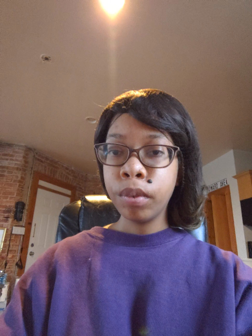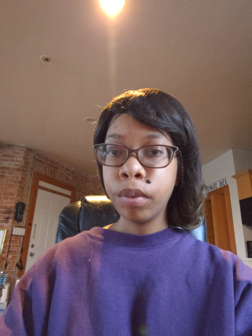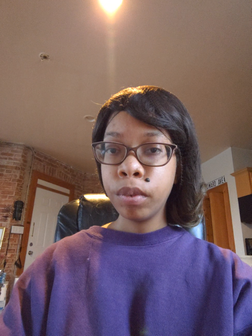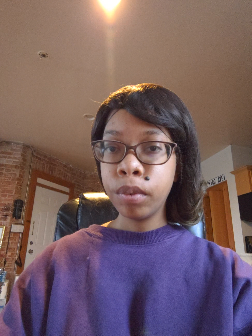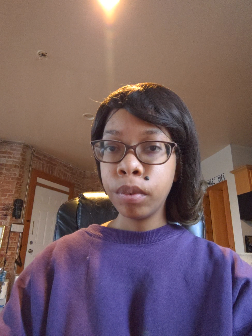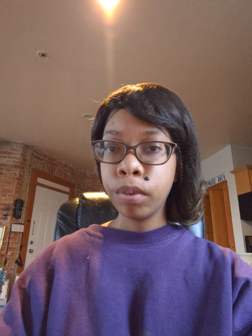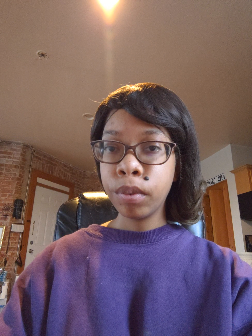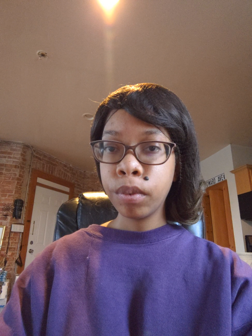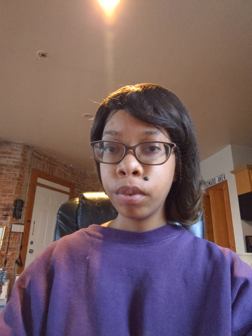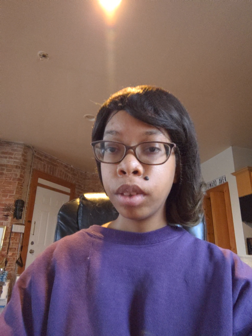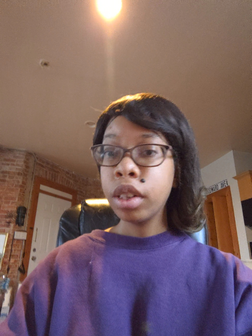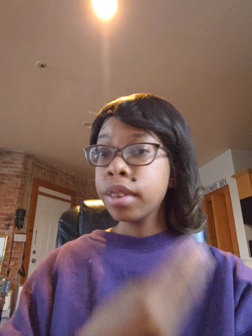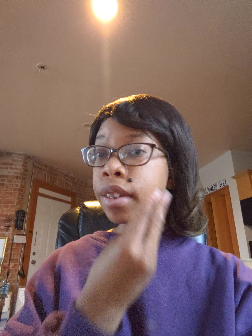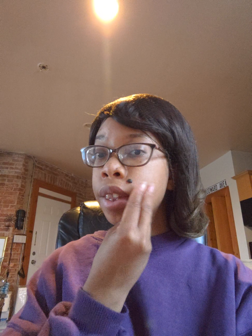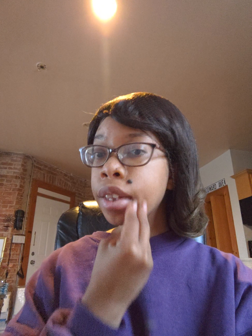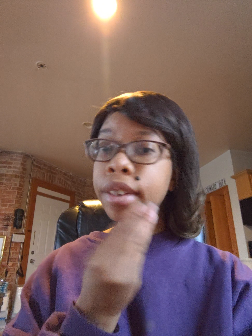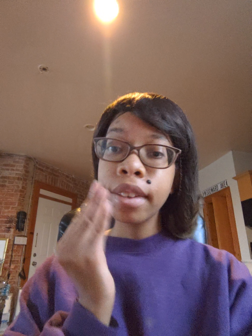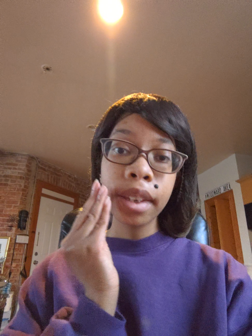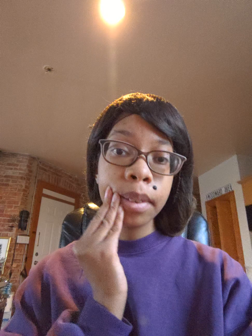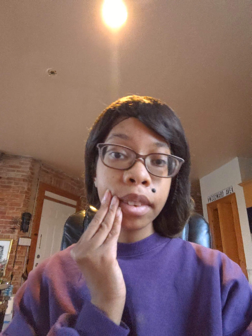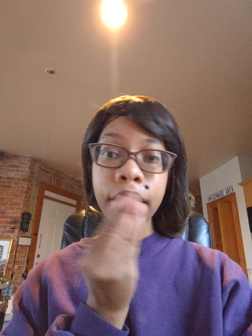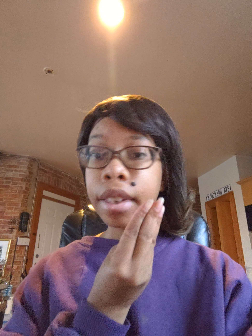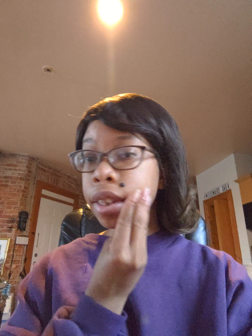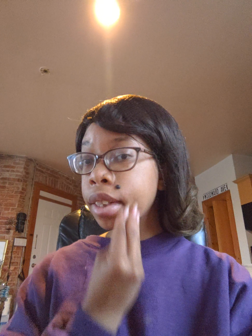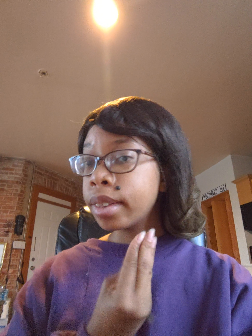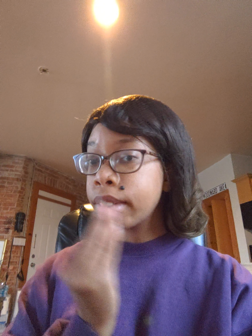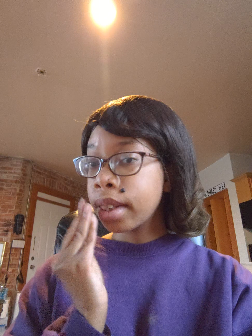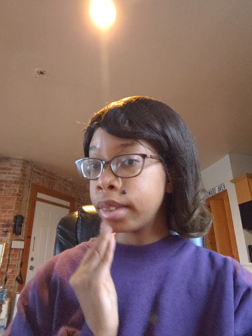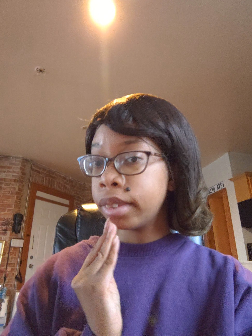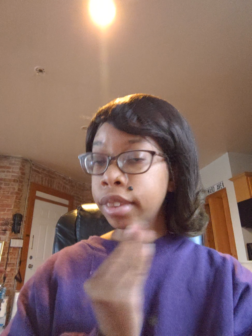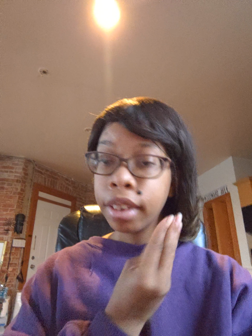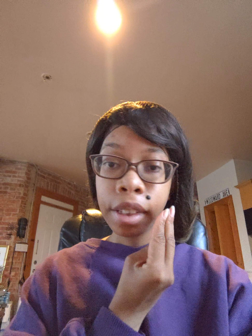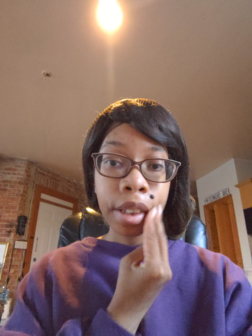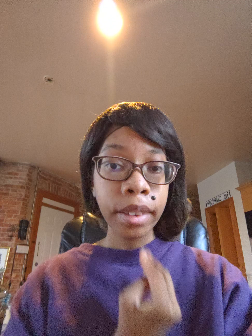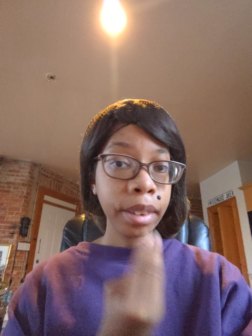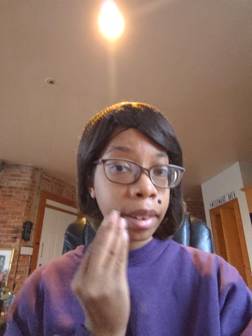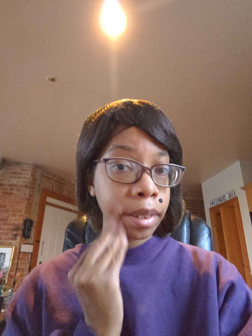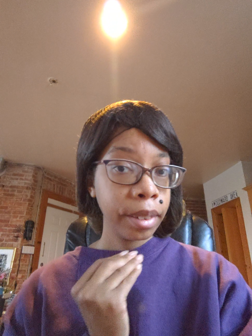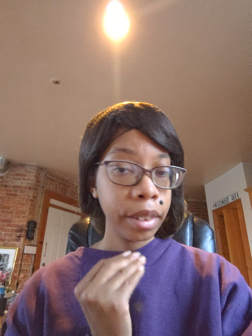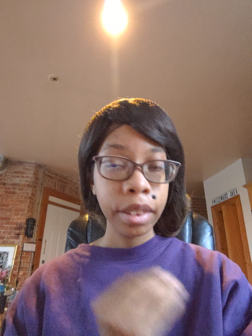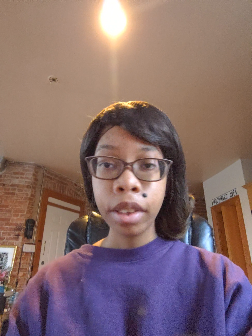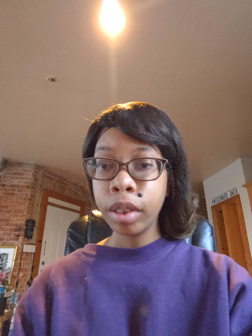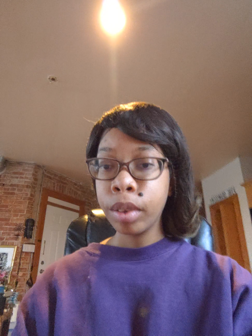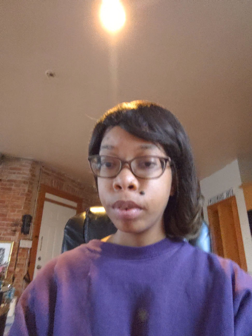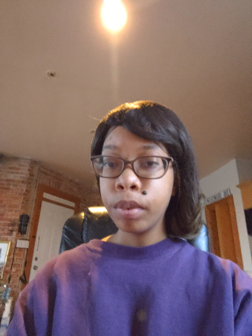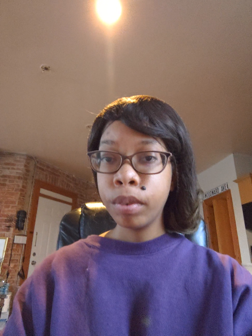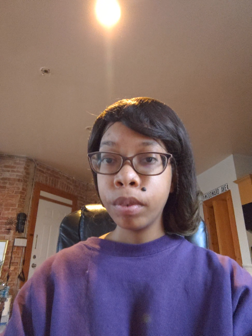napkin